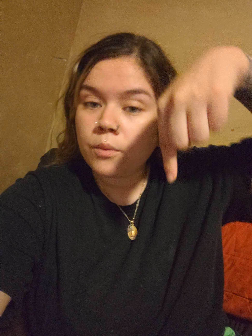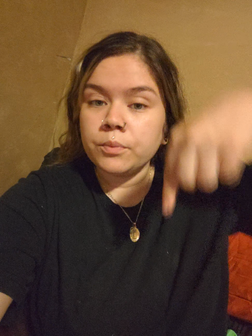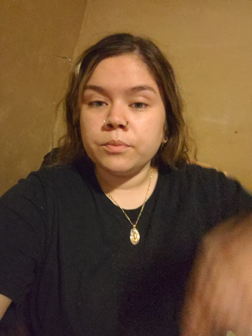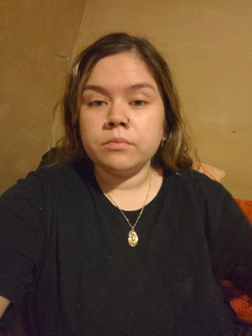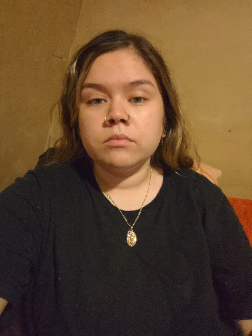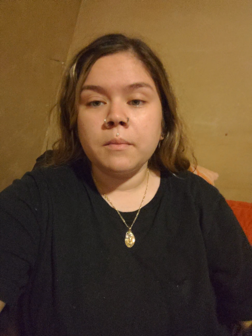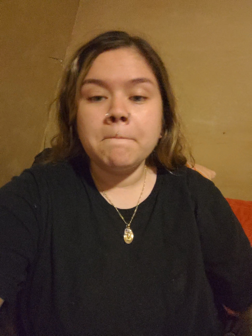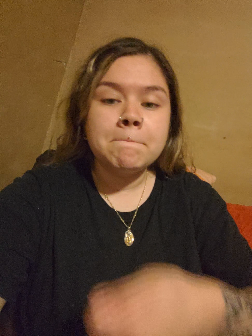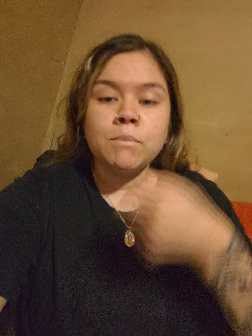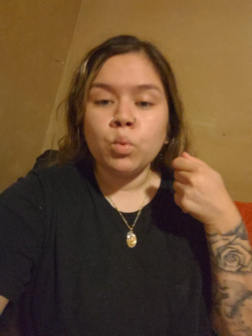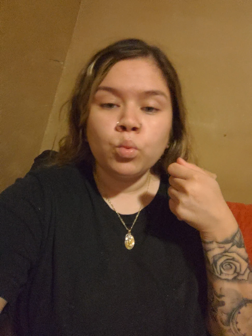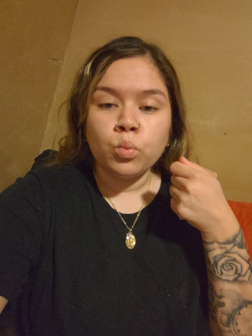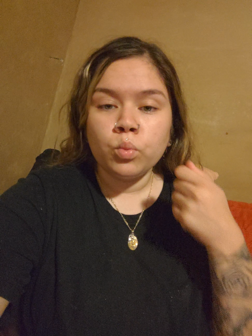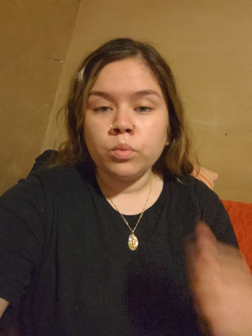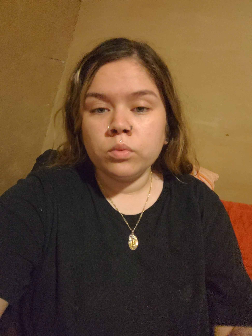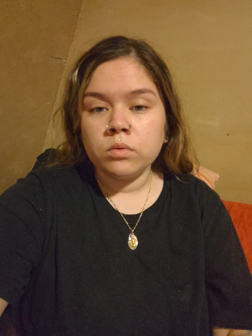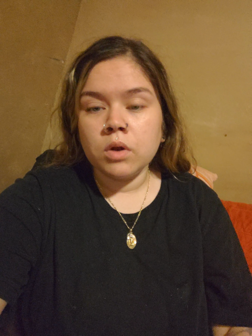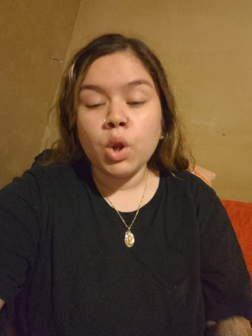pull